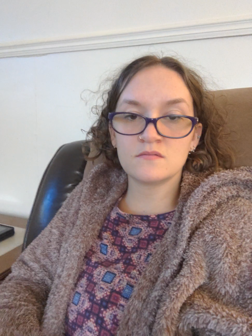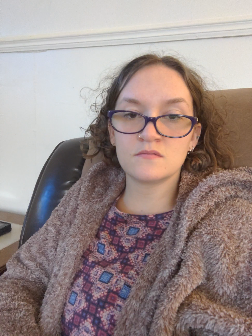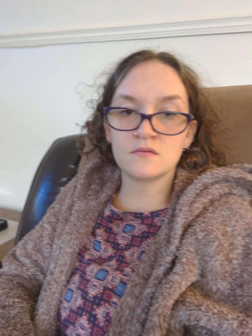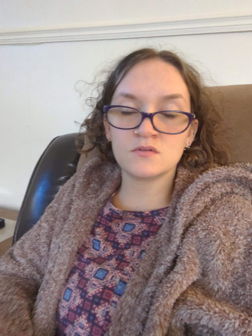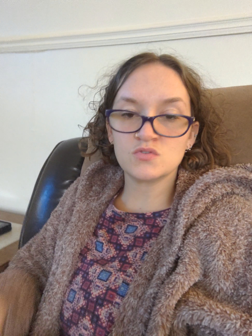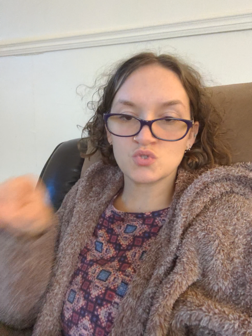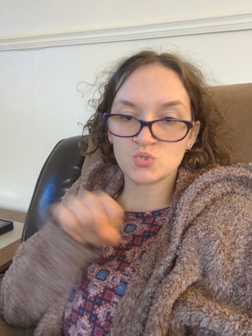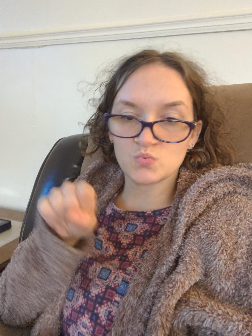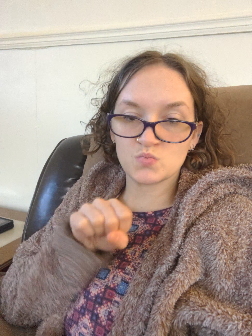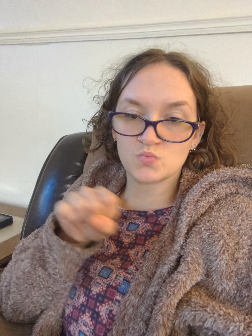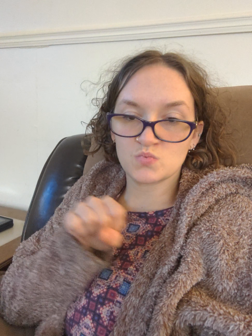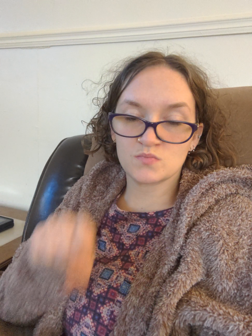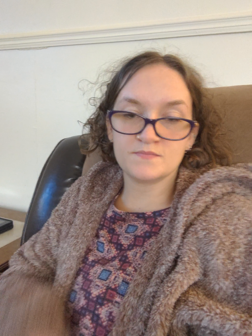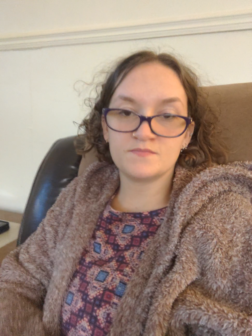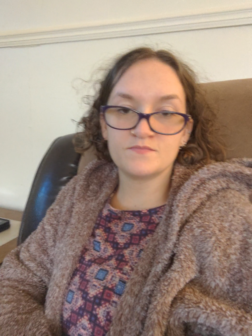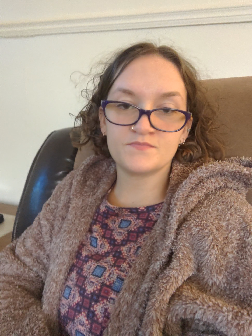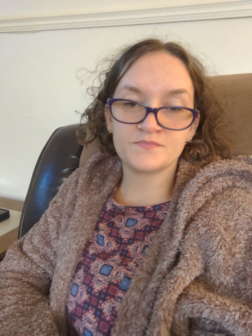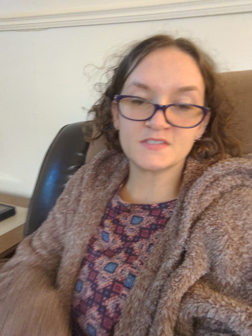shoe